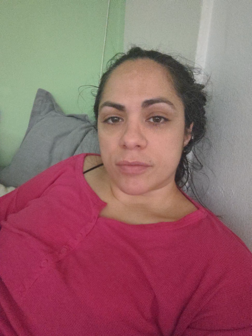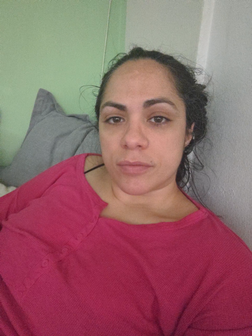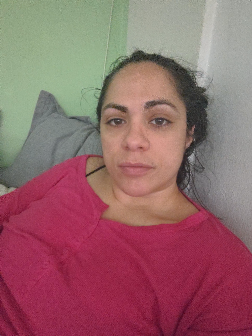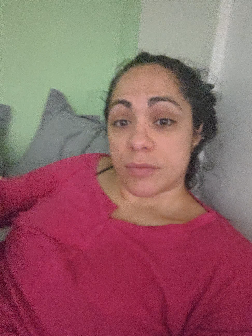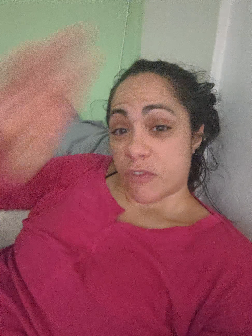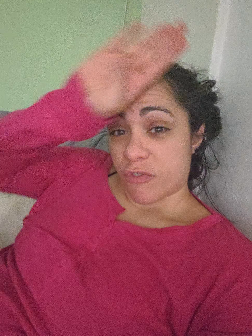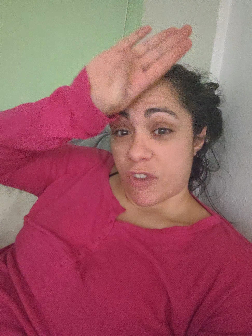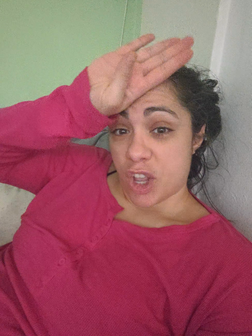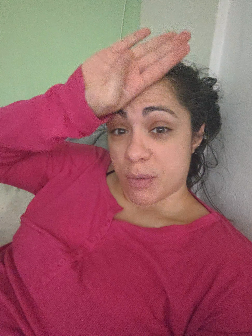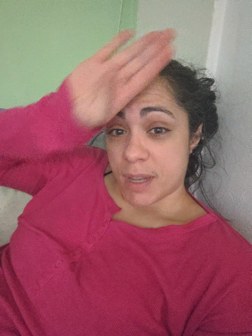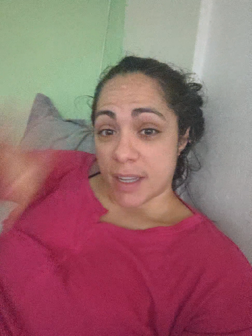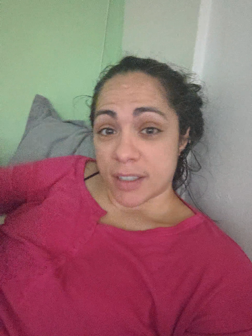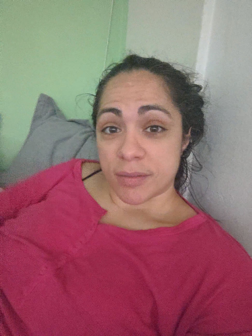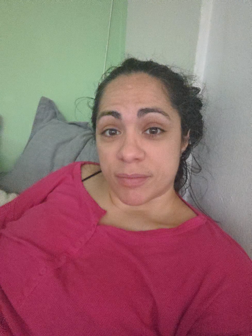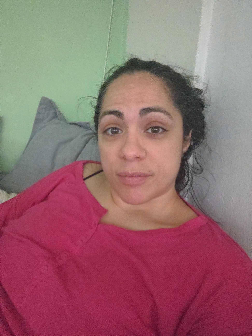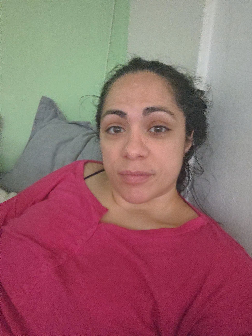fireman